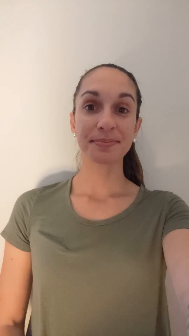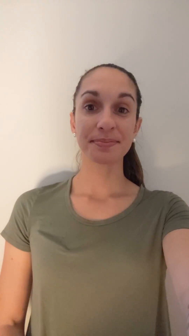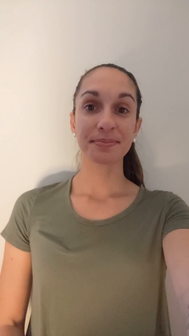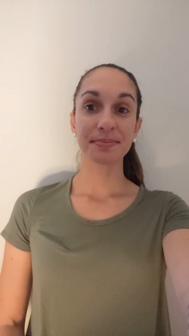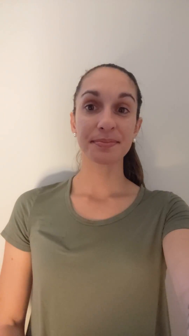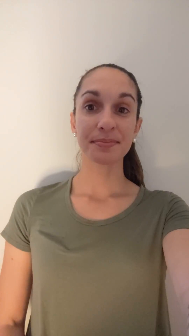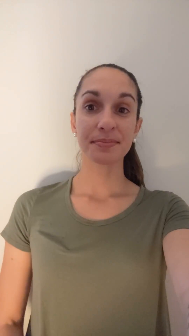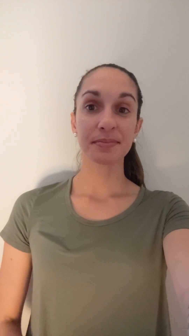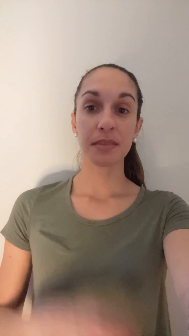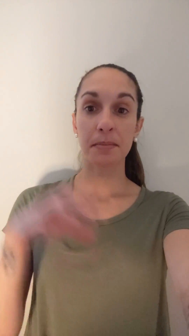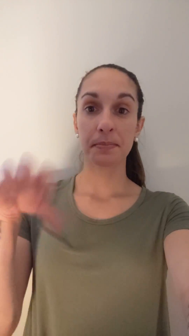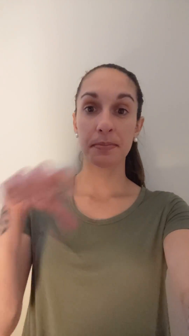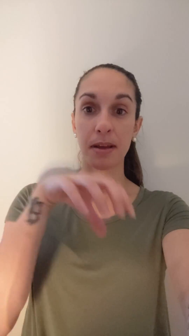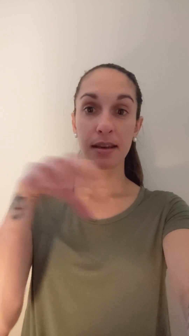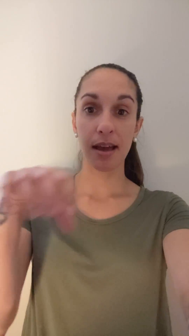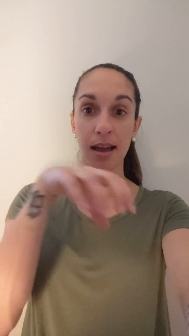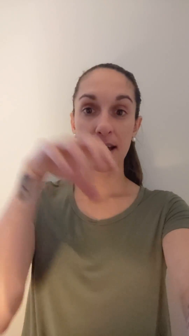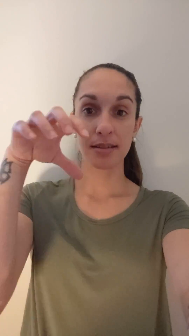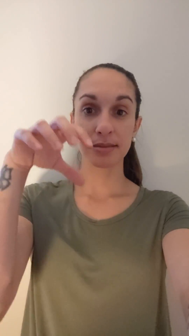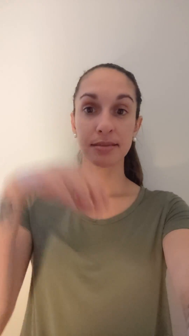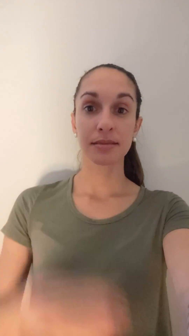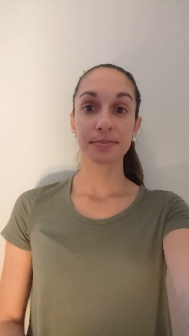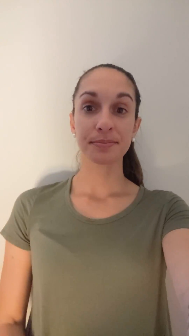block